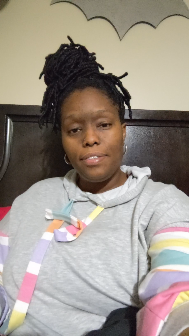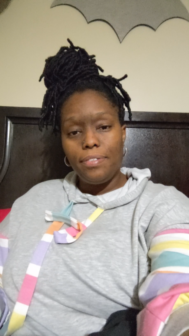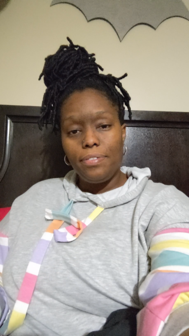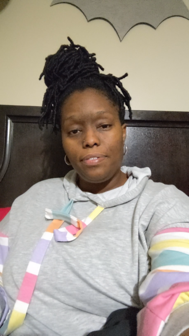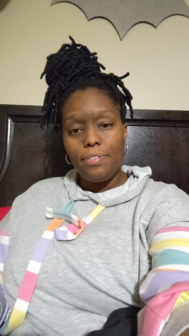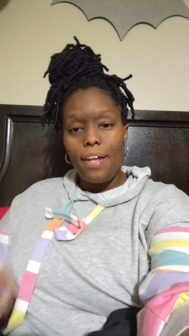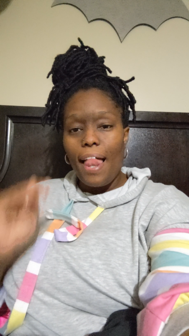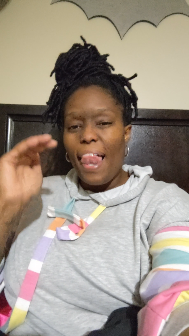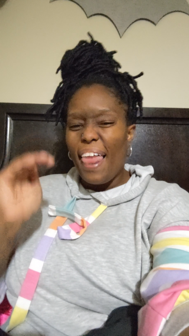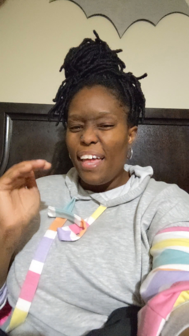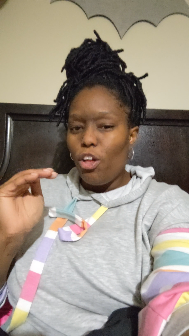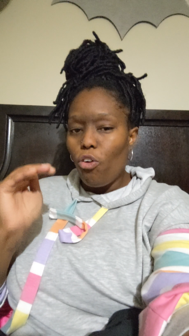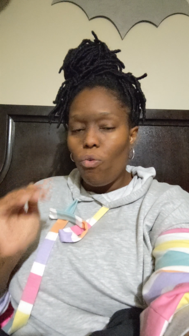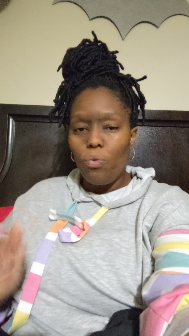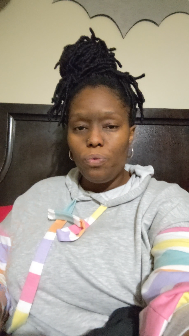little